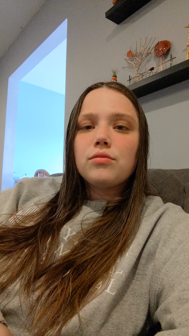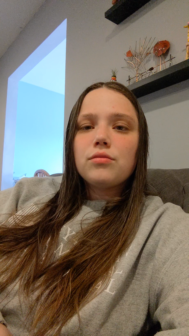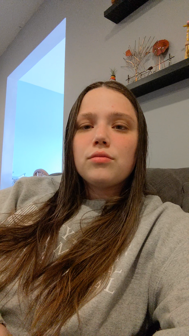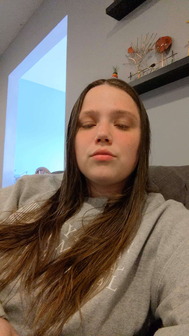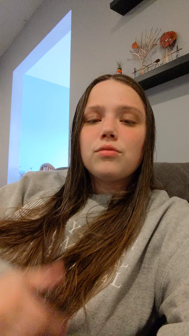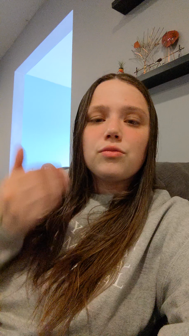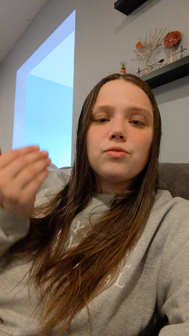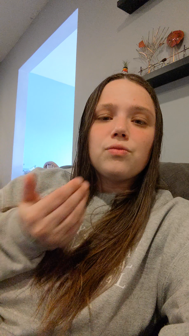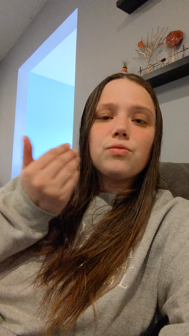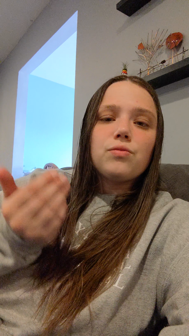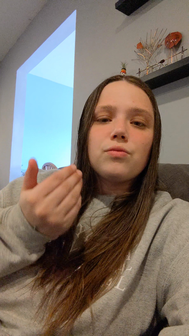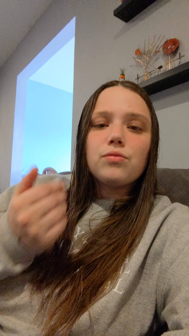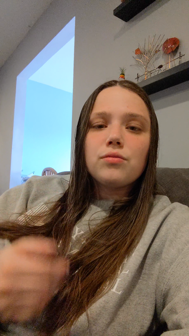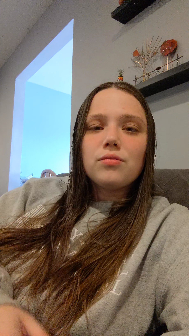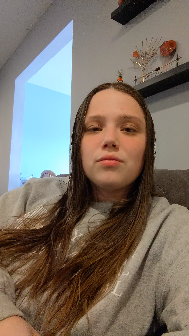new